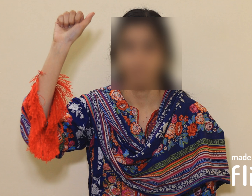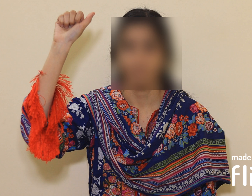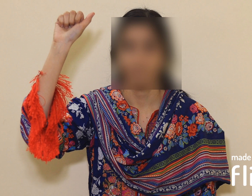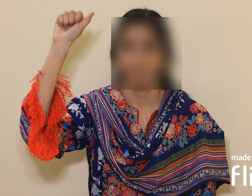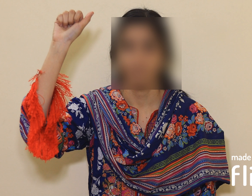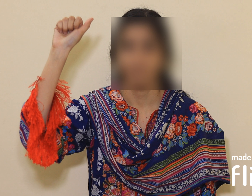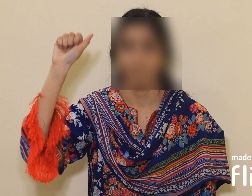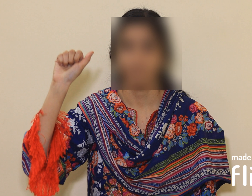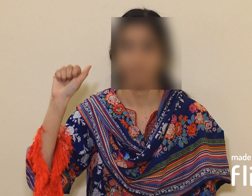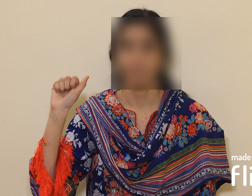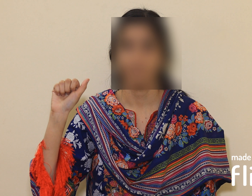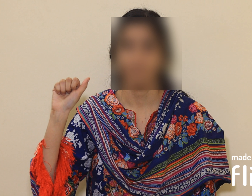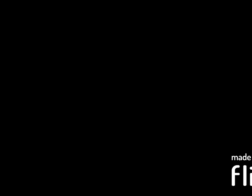آ